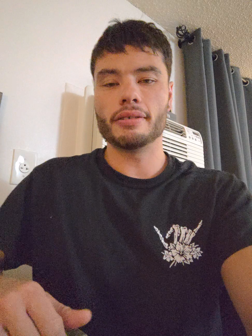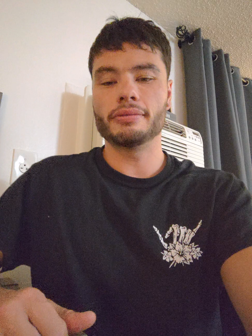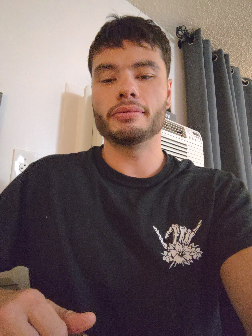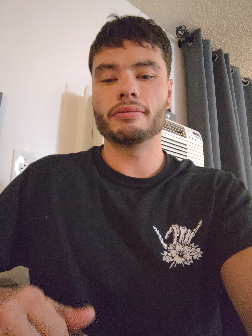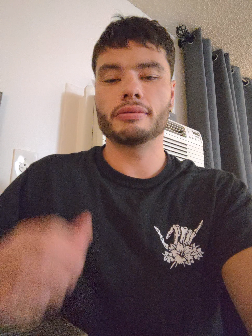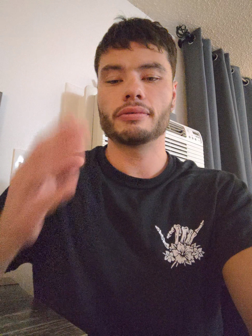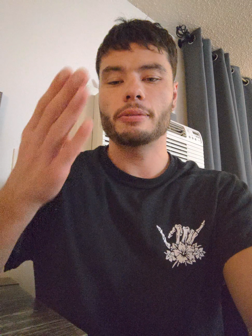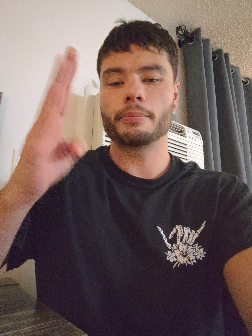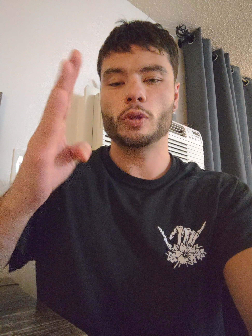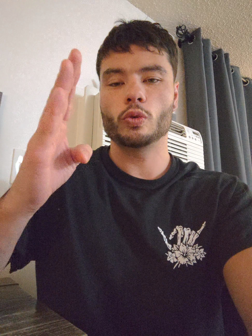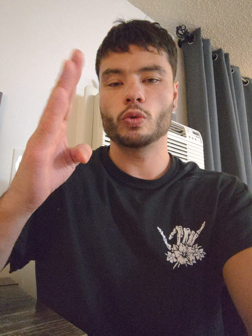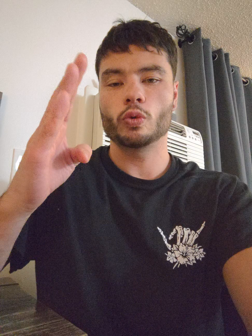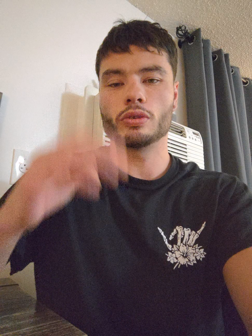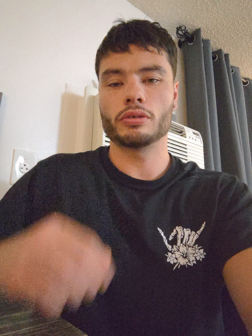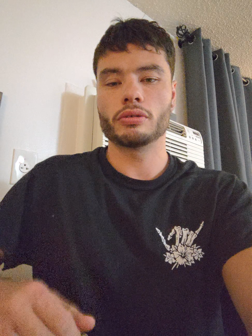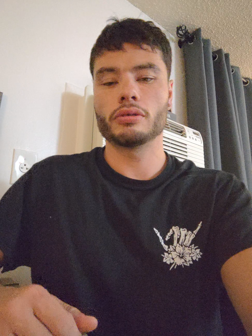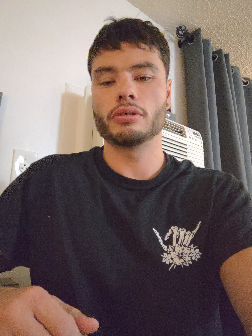blue